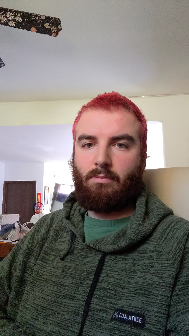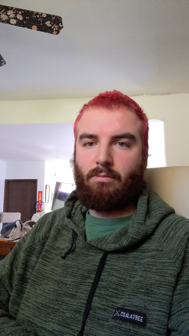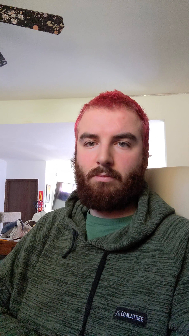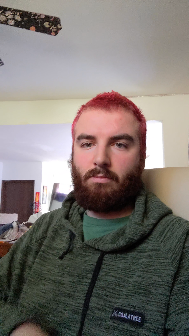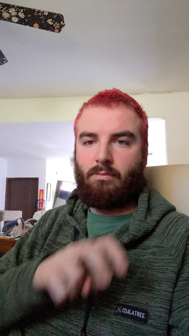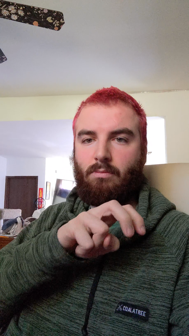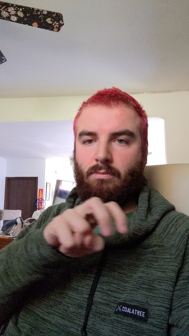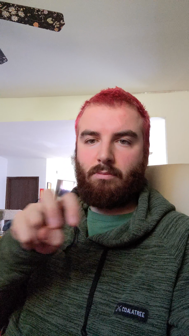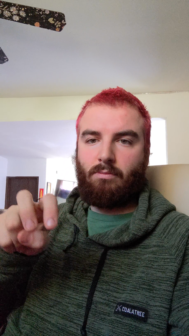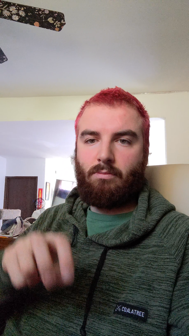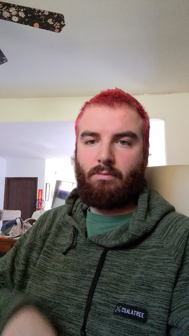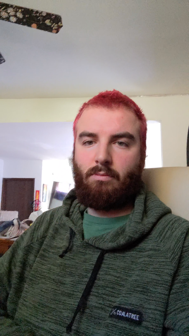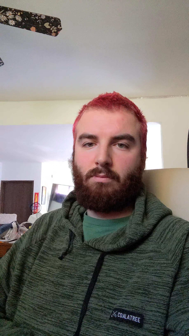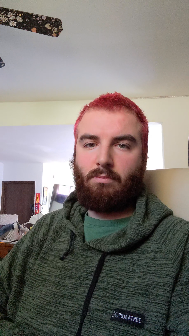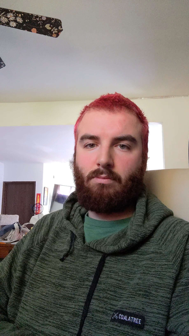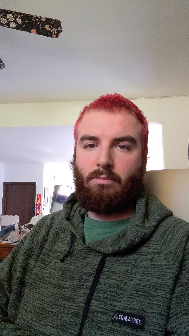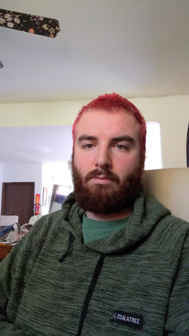couch